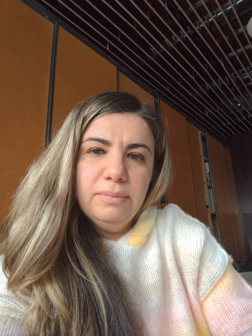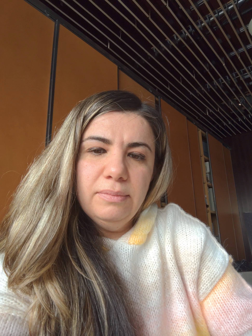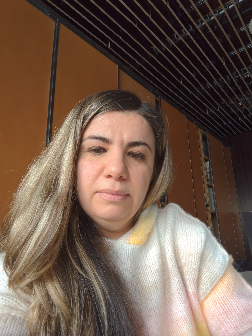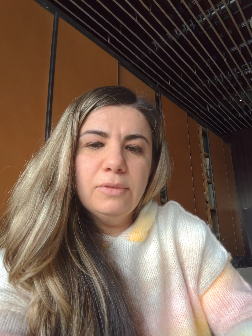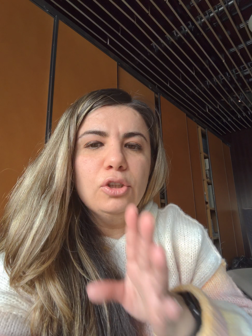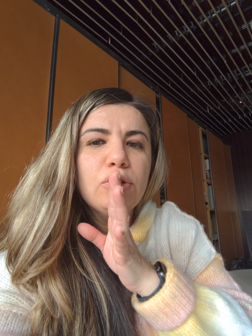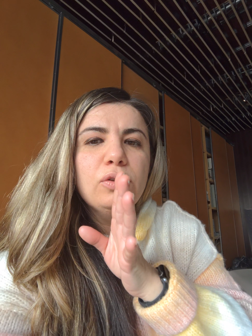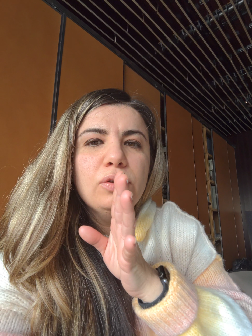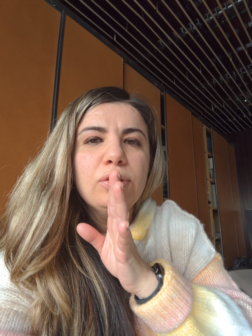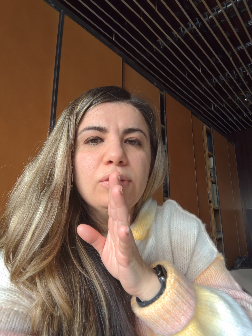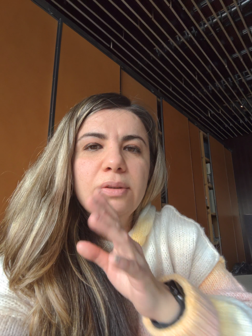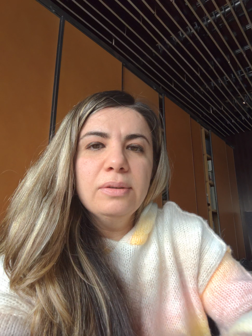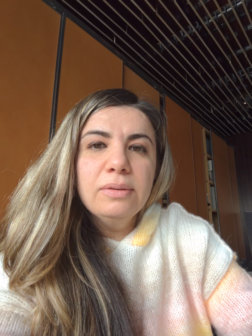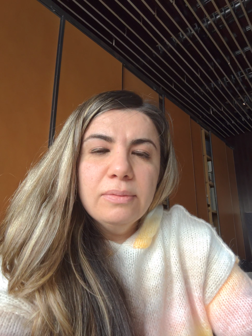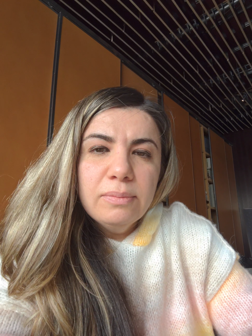talk